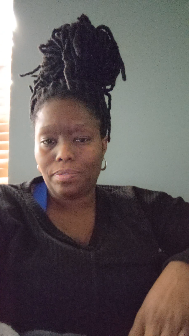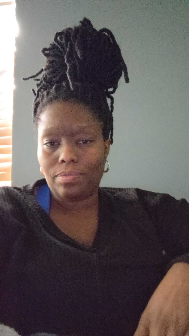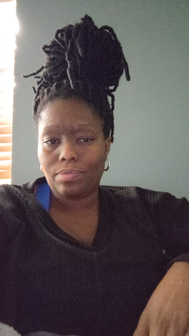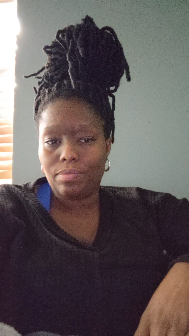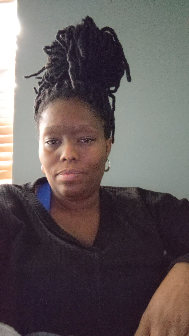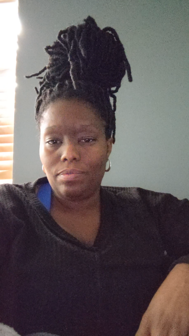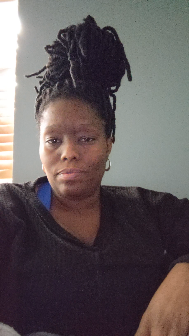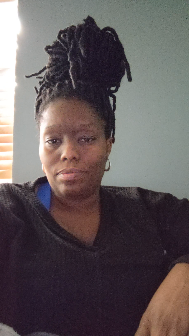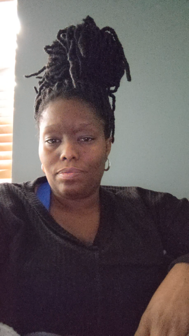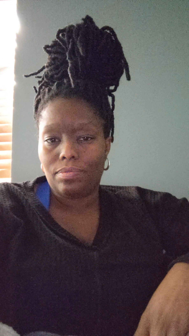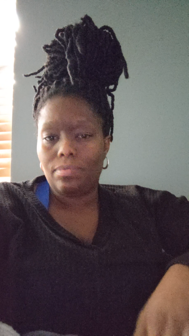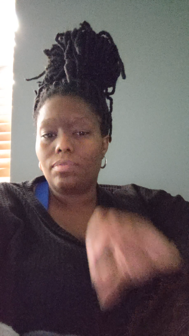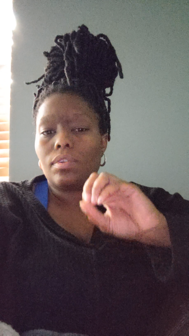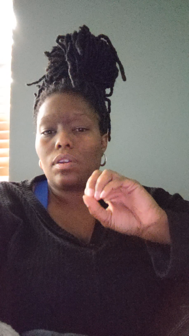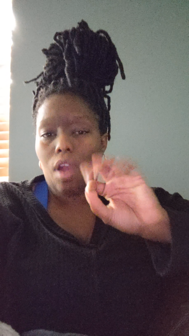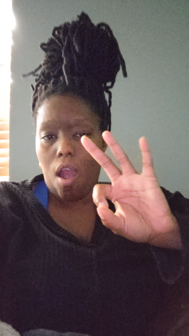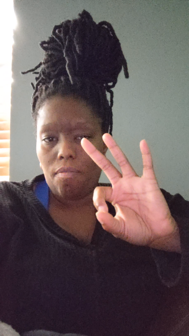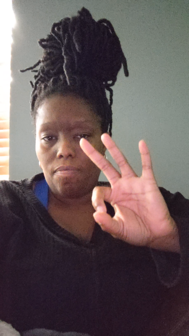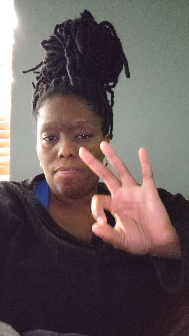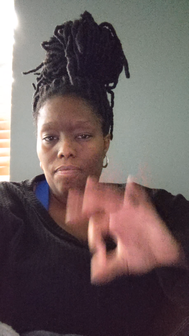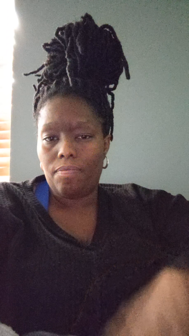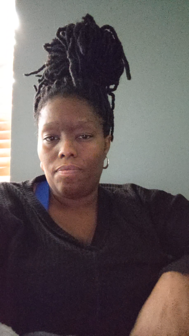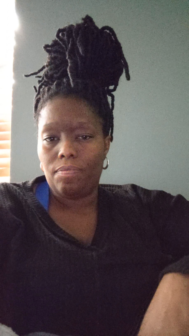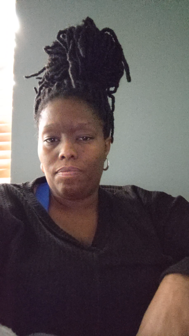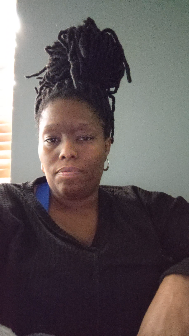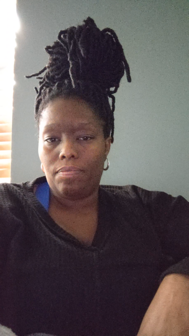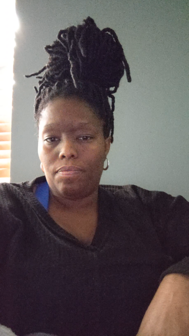of